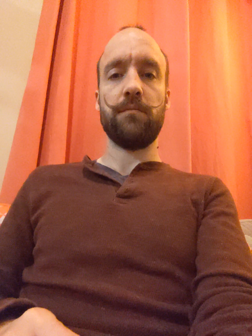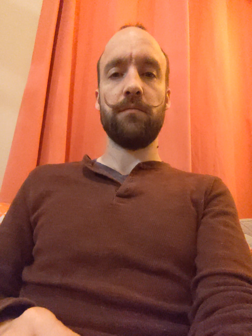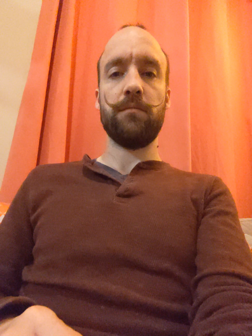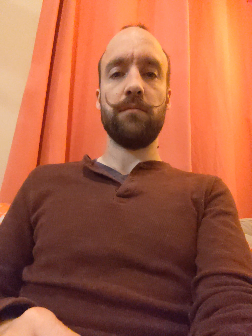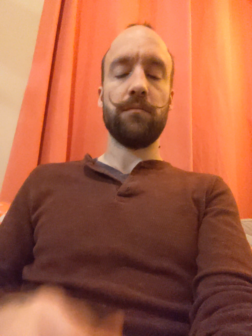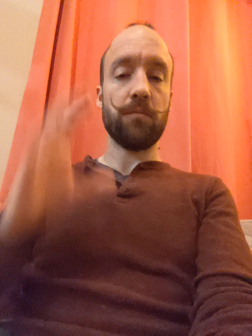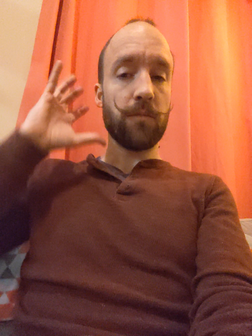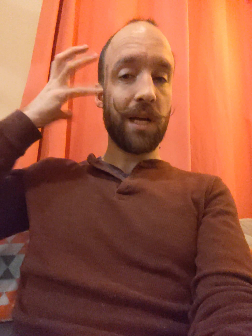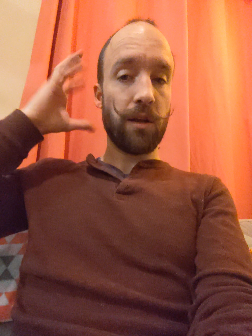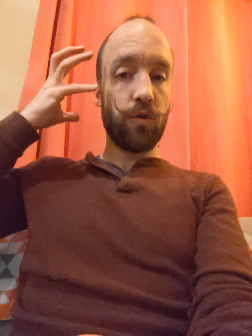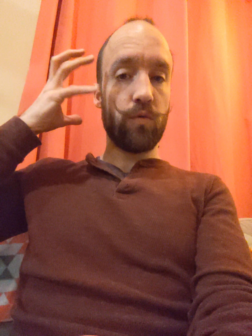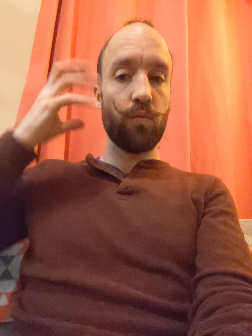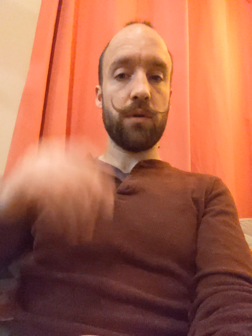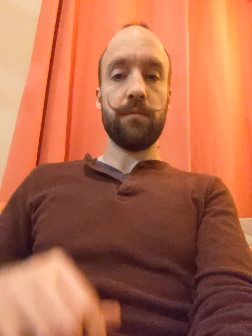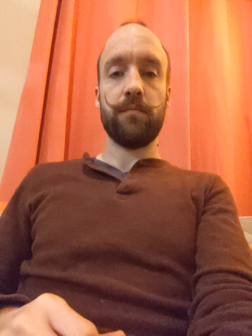radio